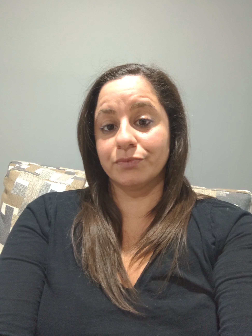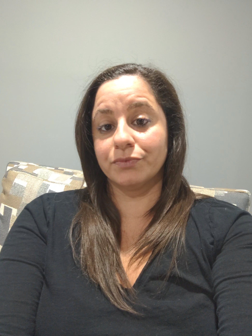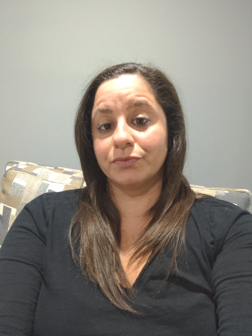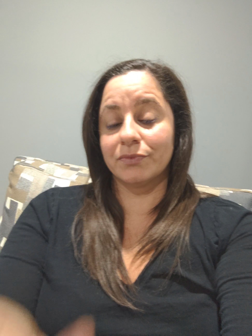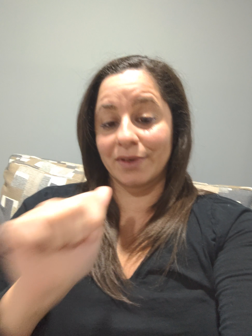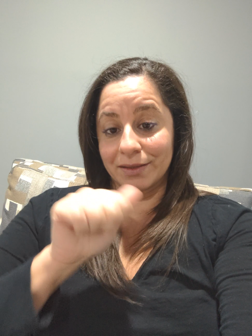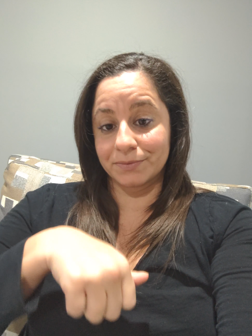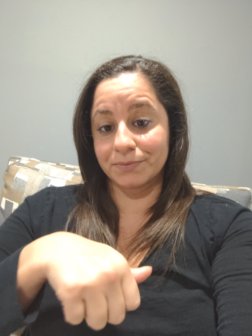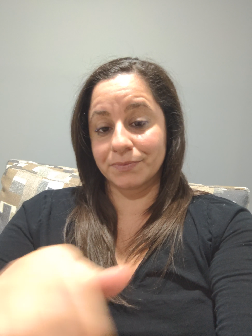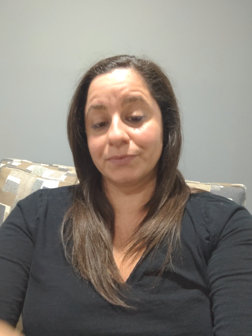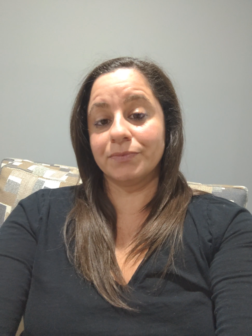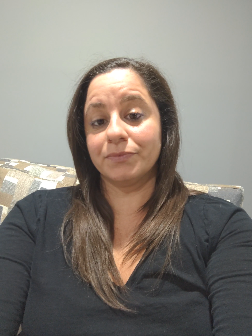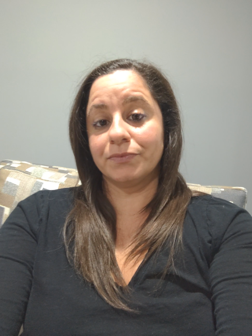can